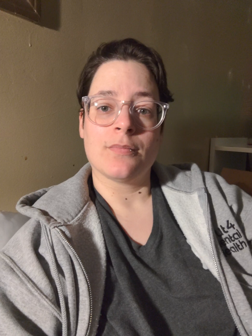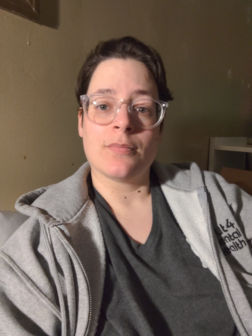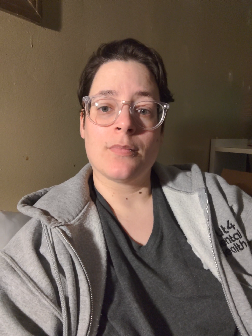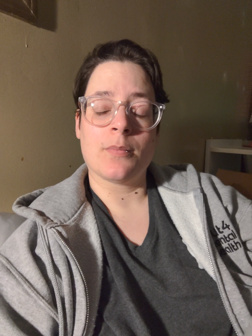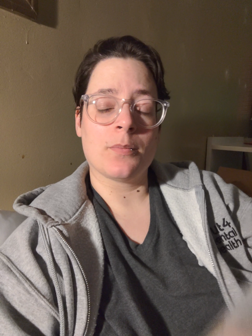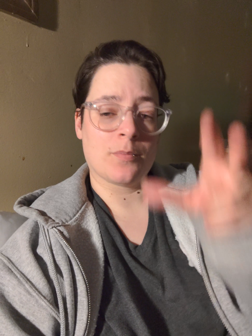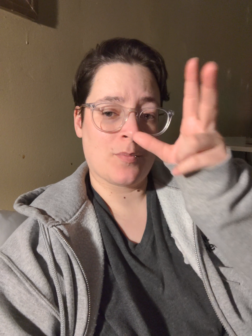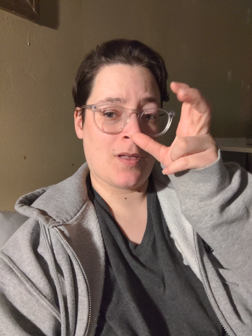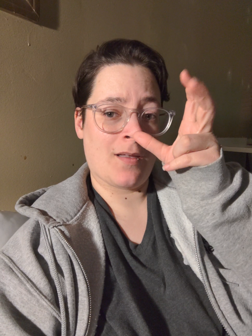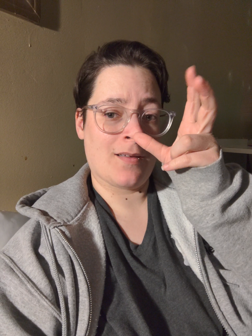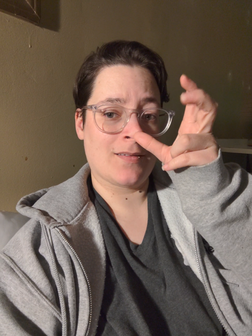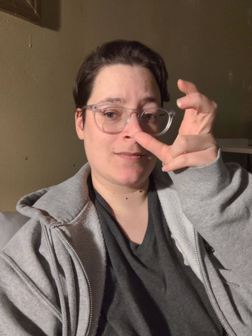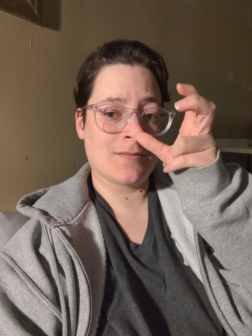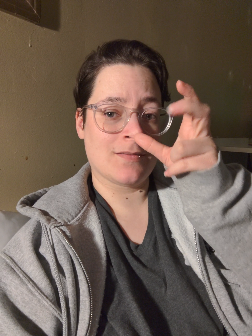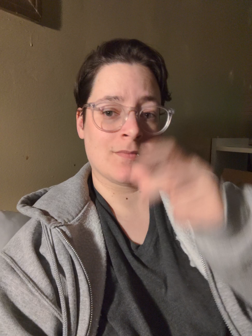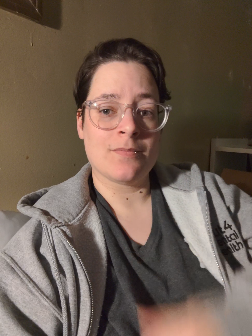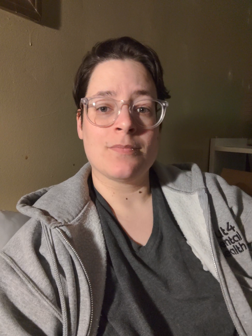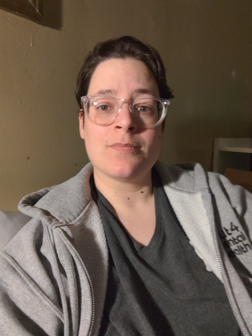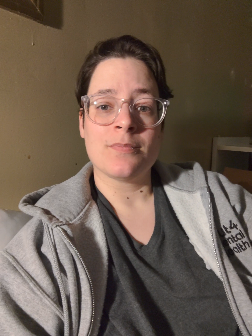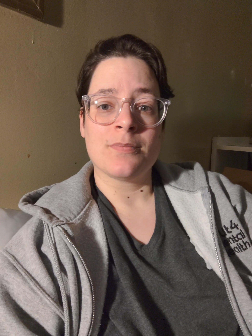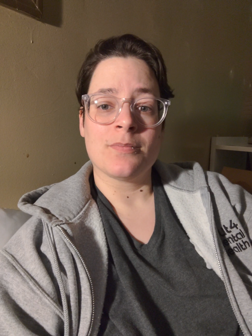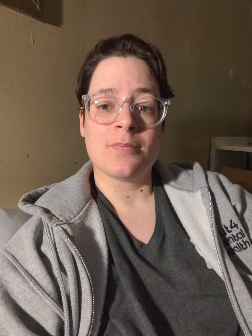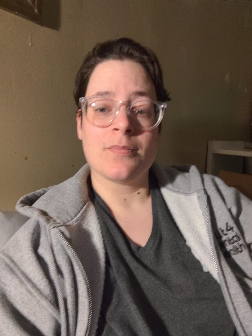bug